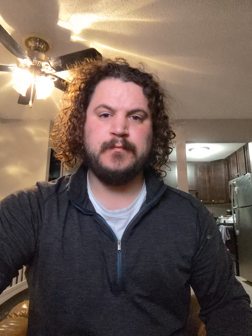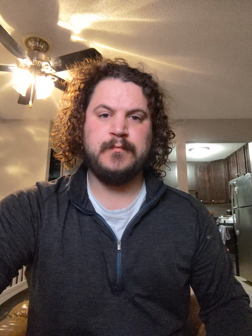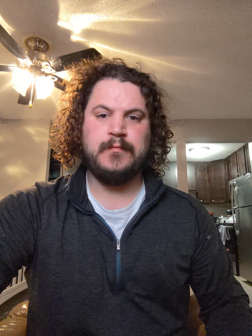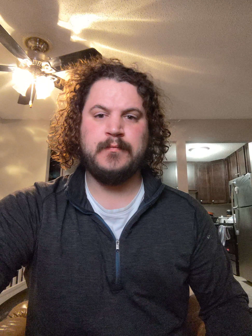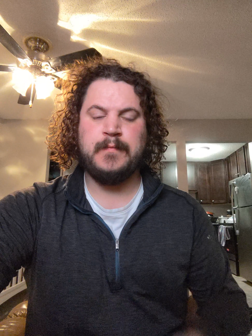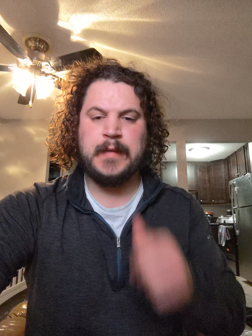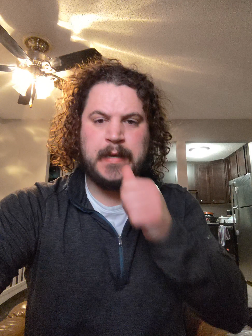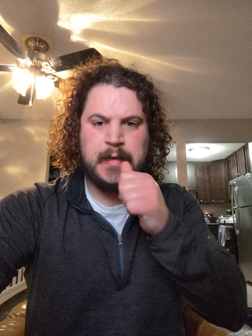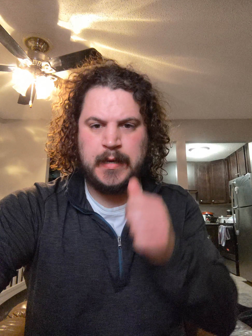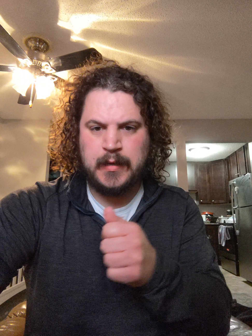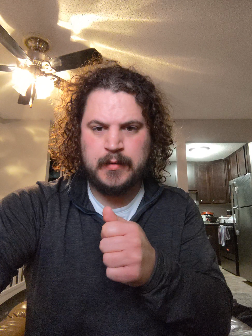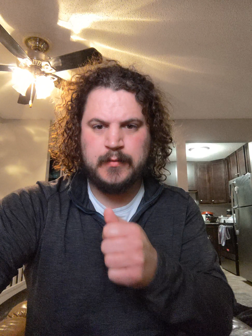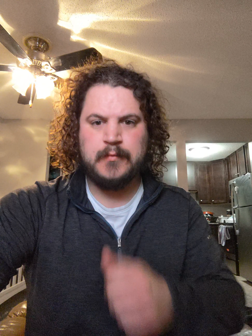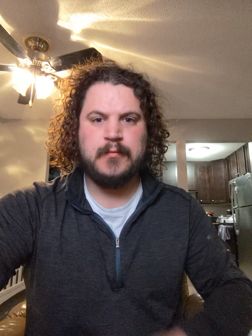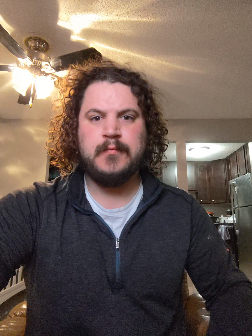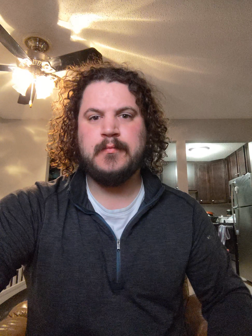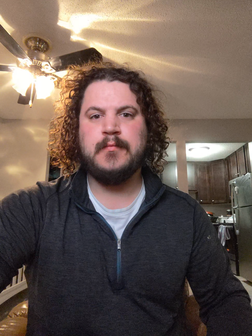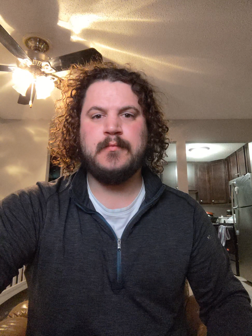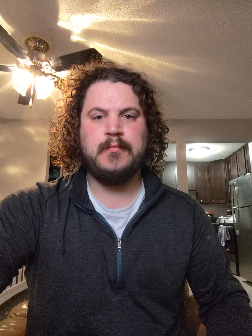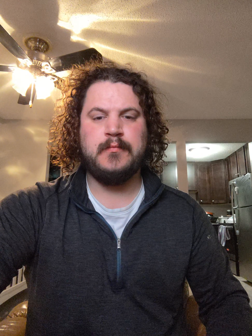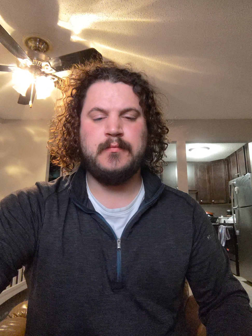hide